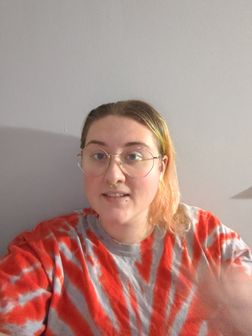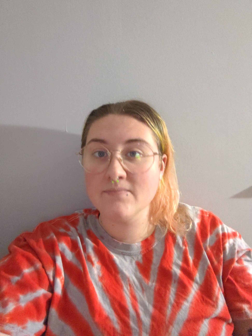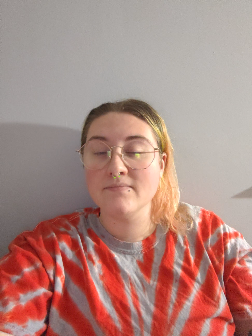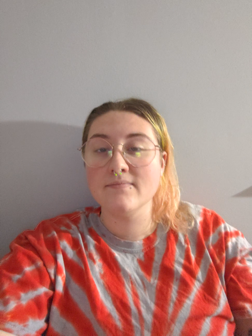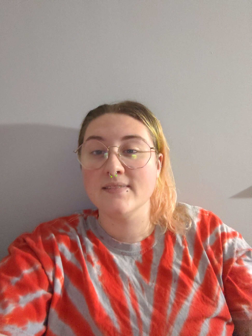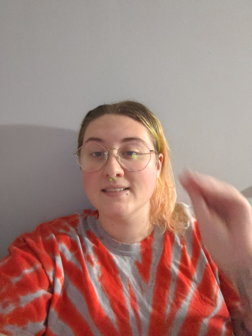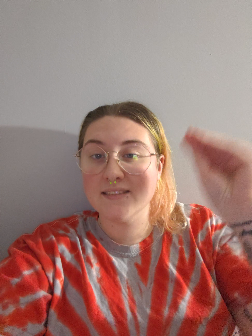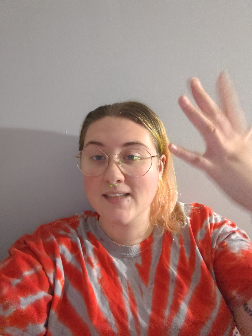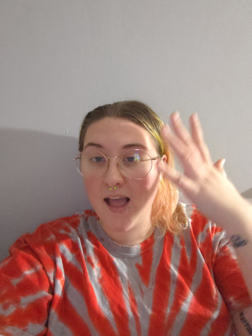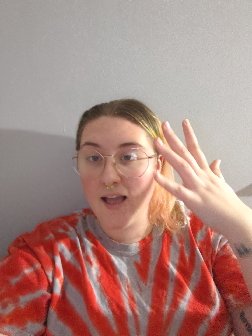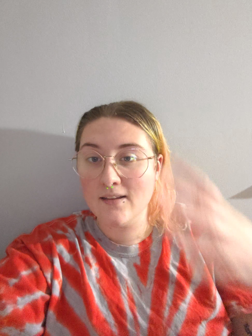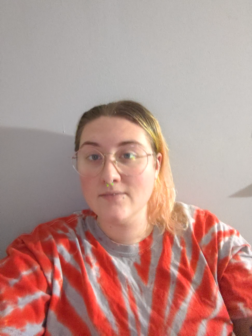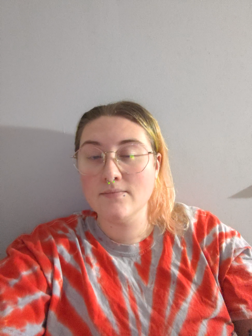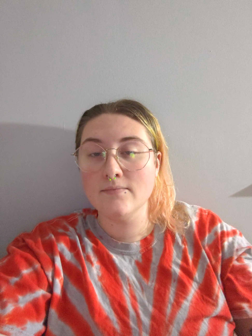sun